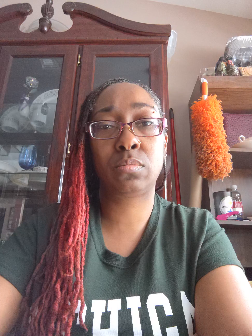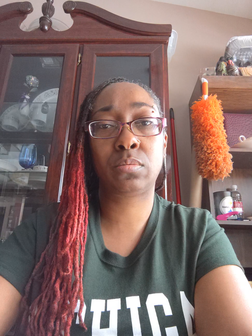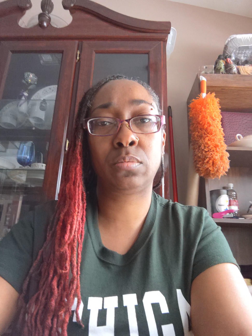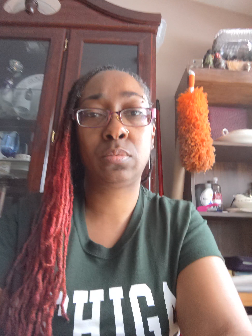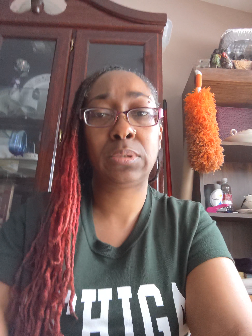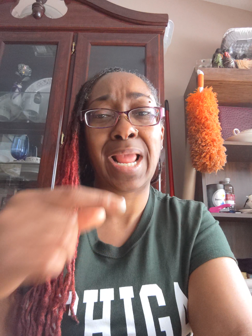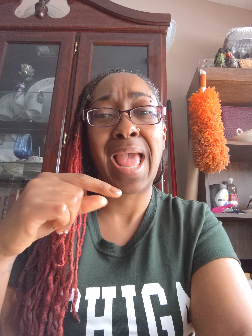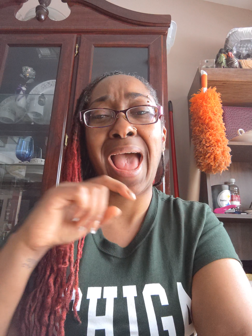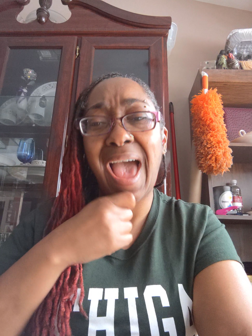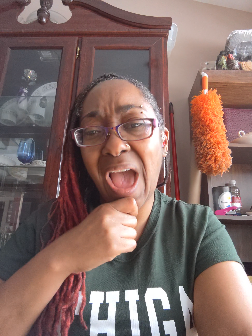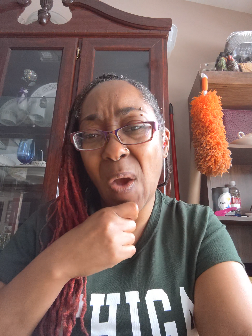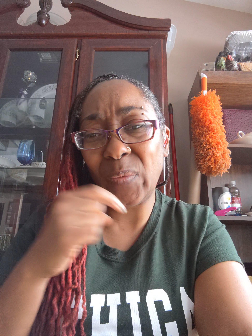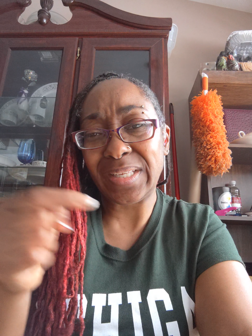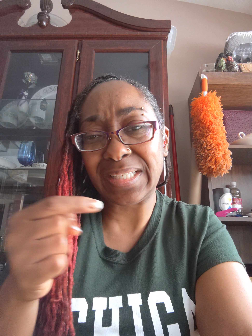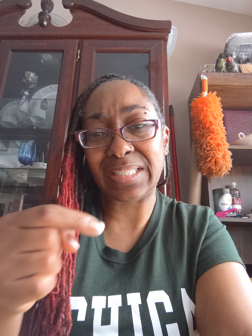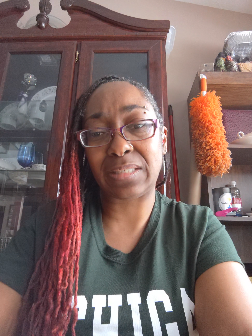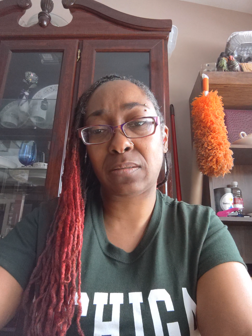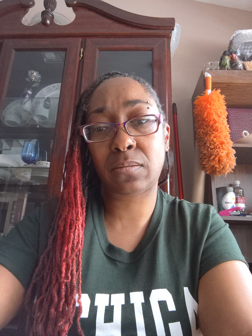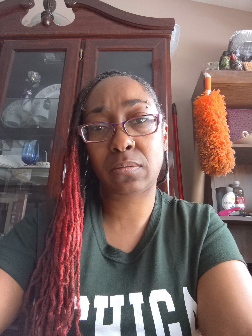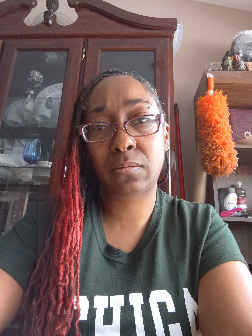owie